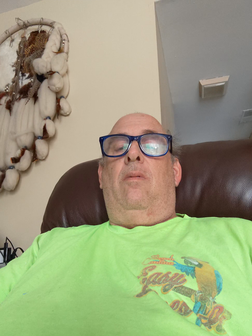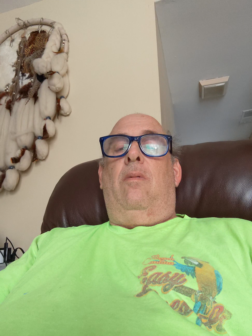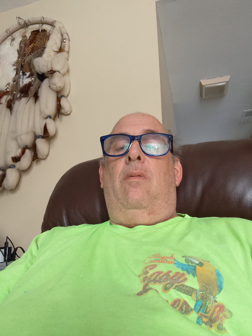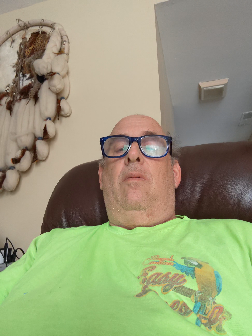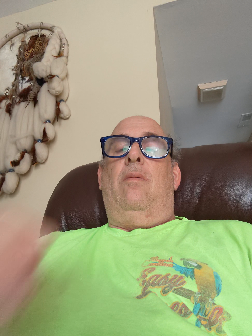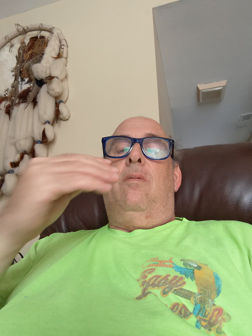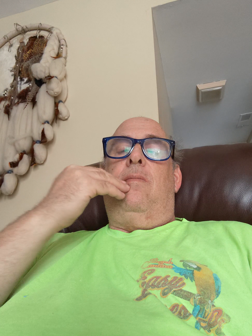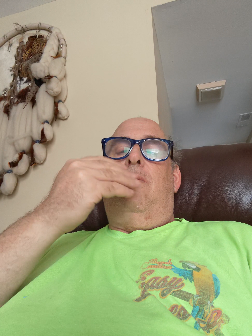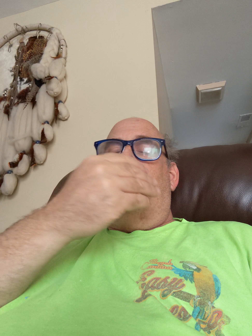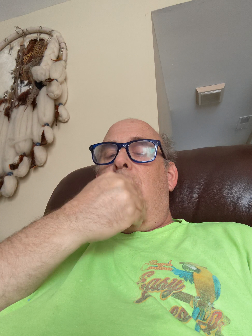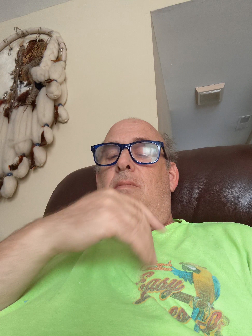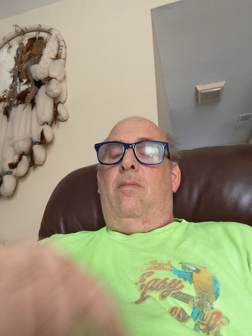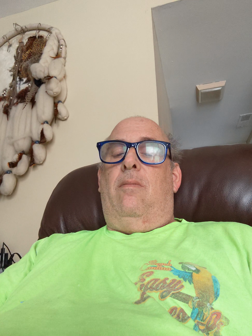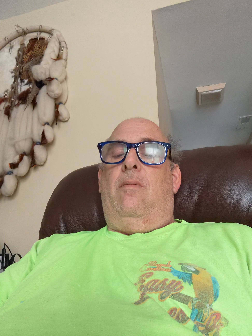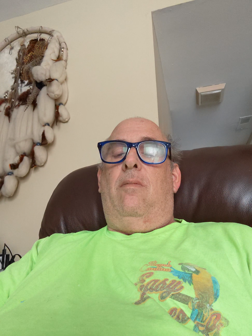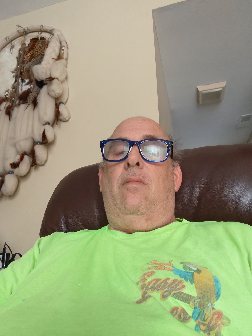flower